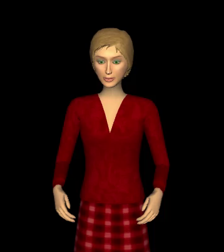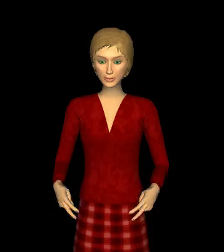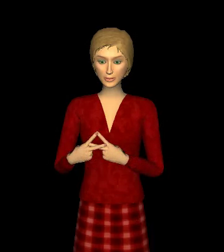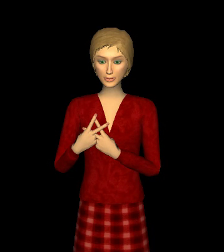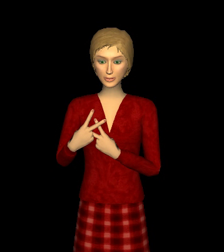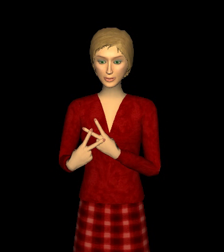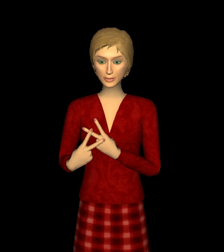أمام